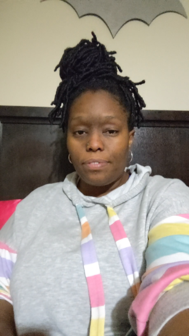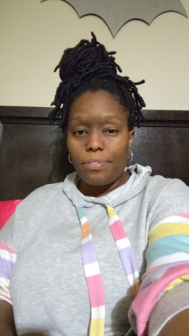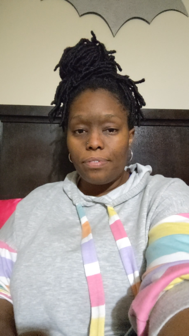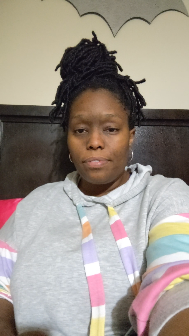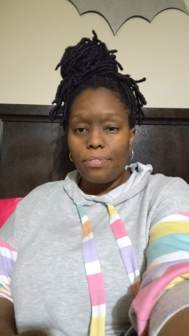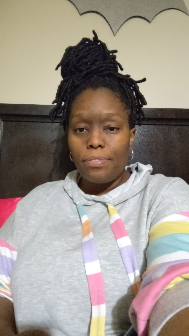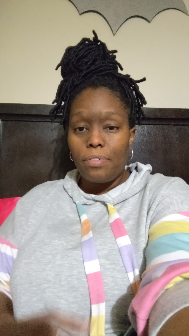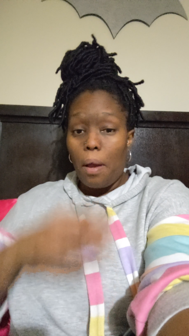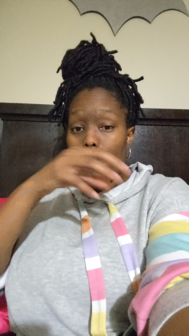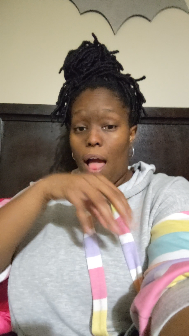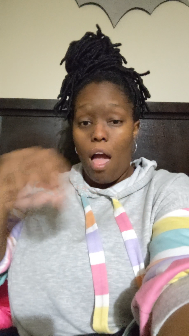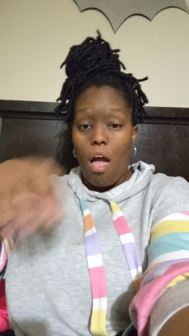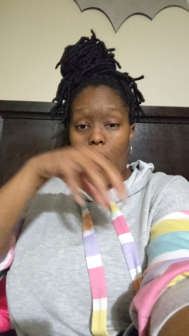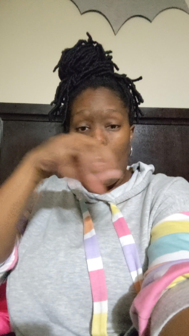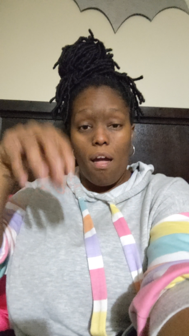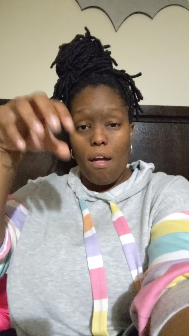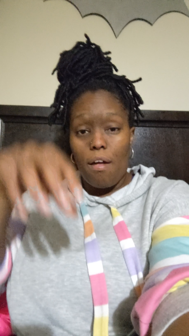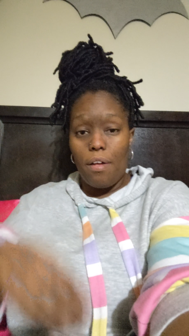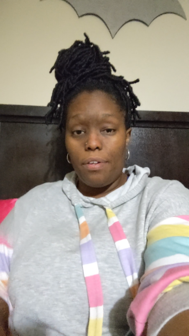block